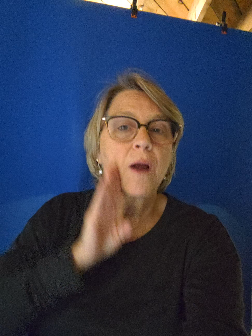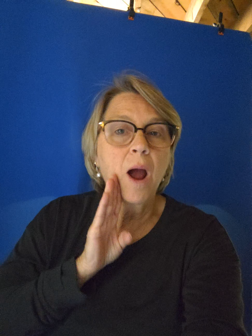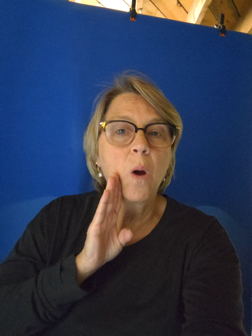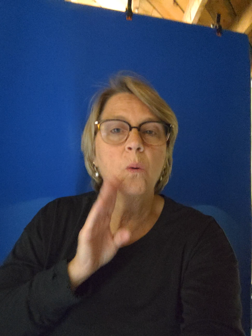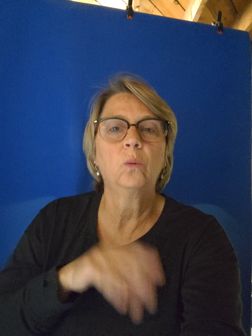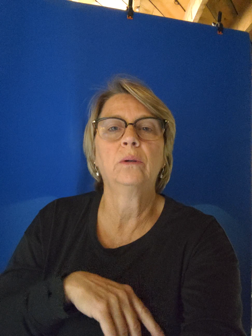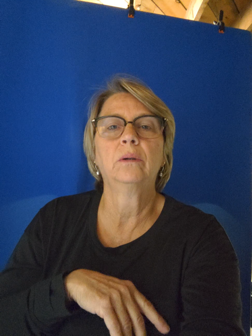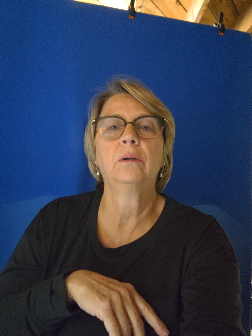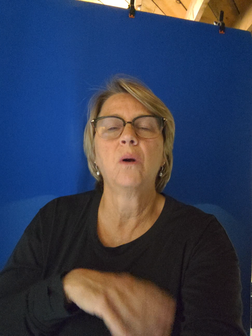brown